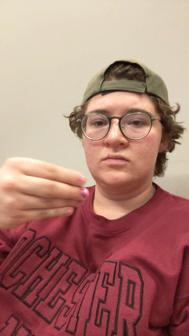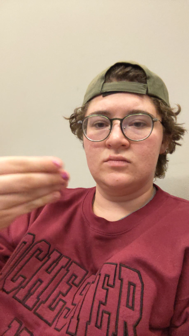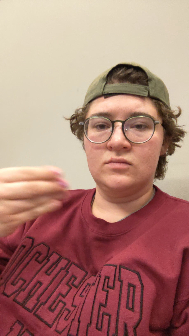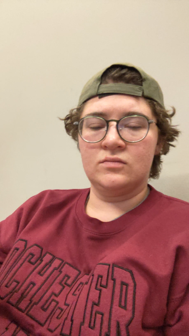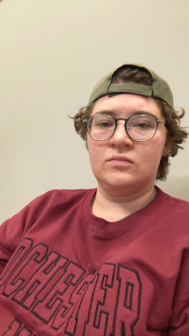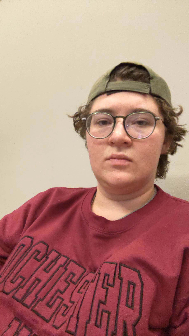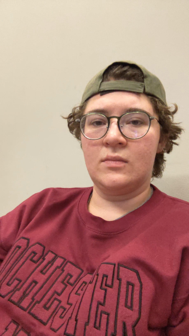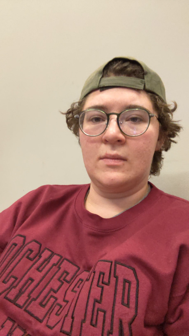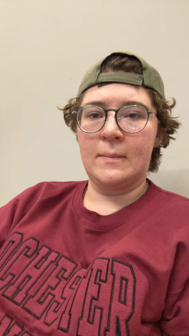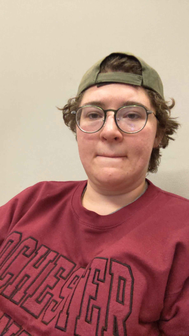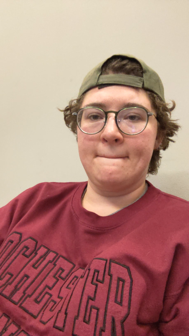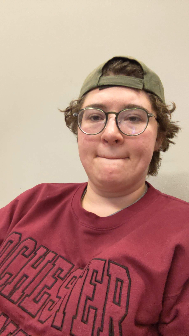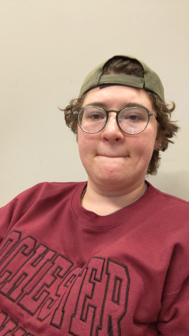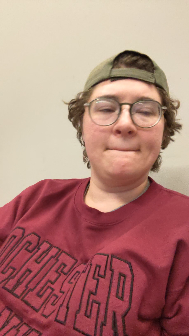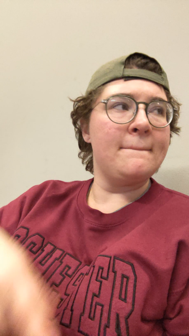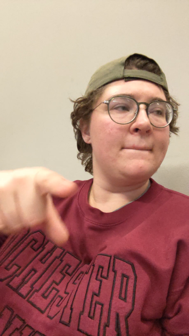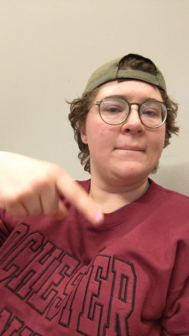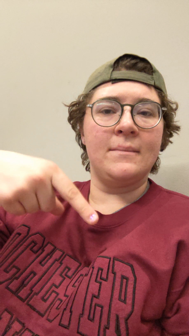flip-flop